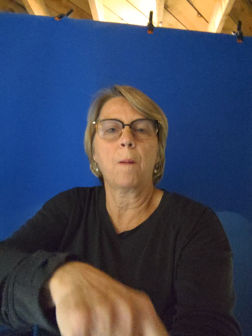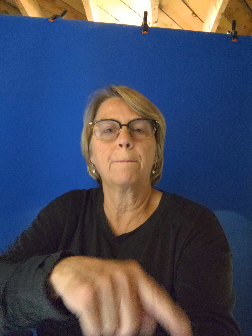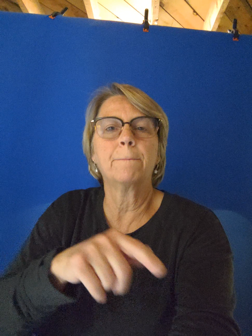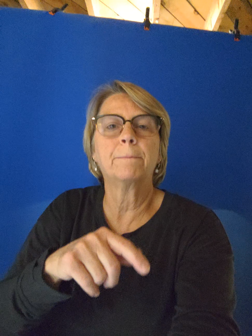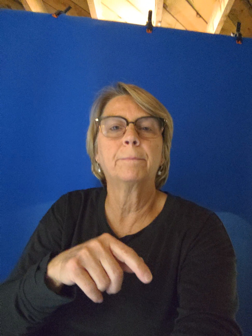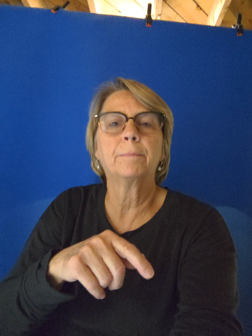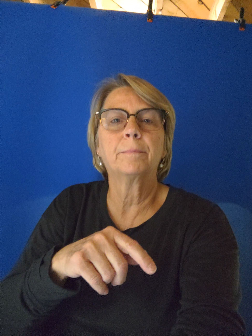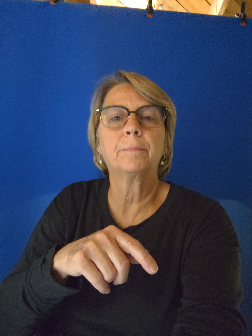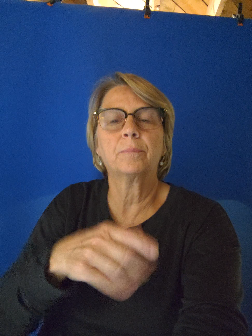arm